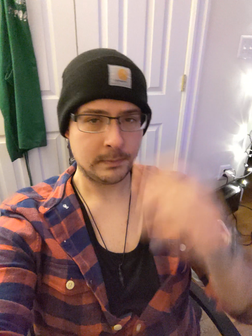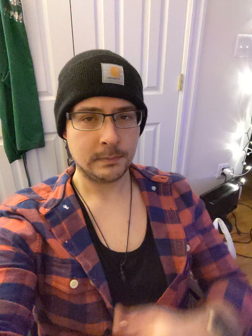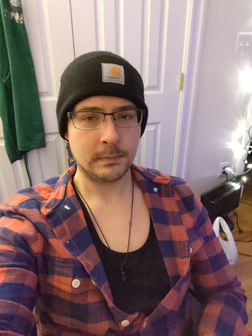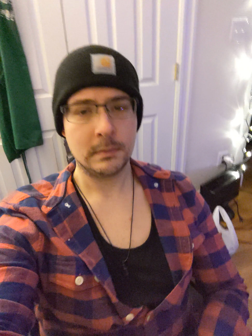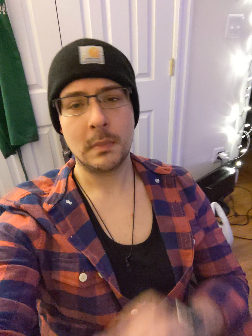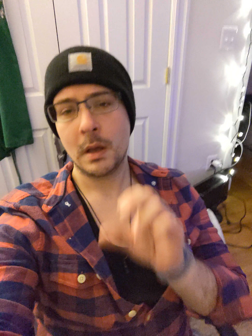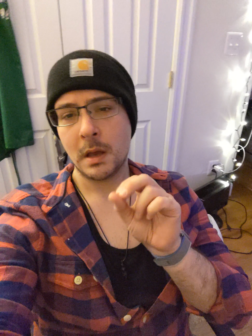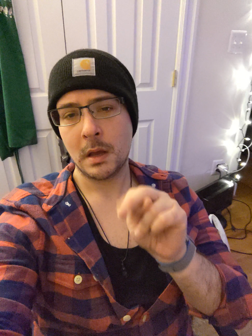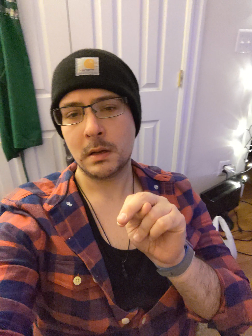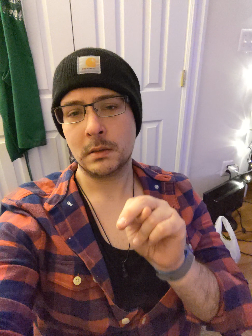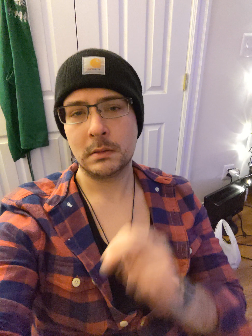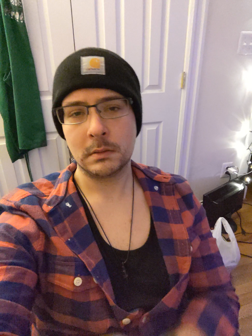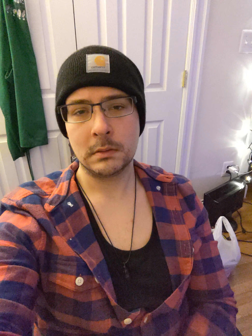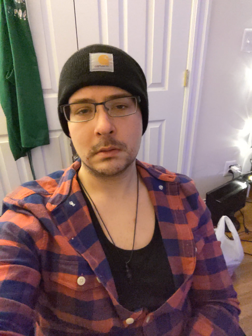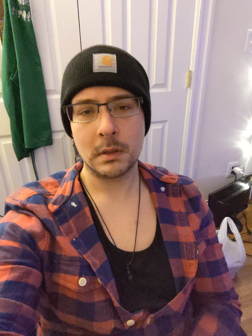on